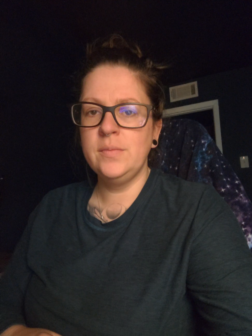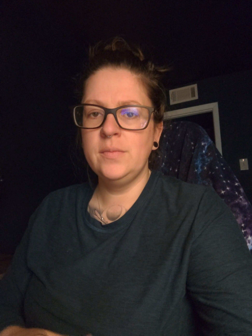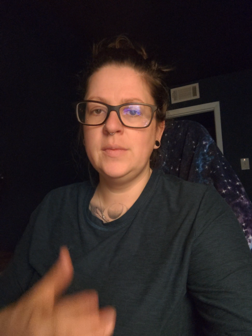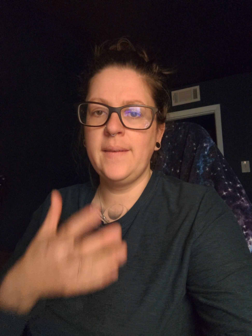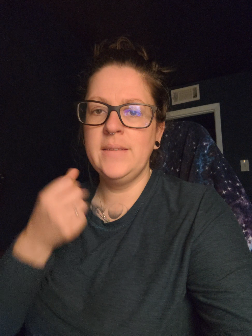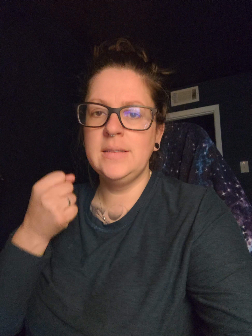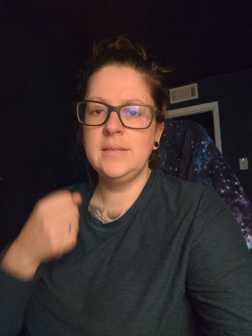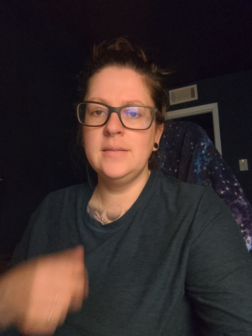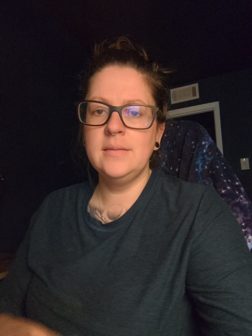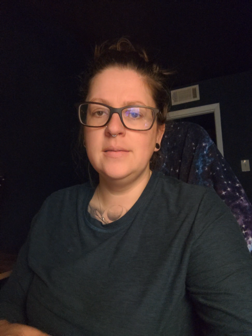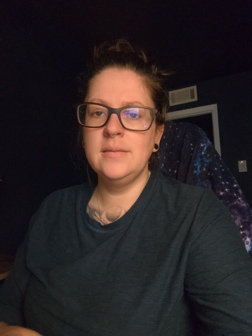fast